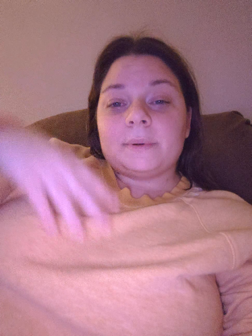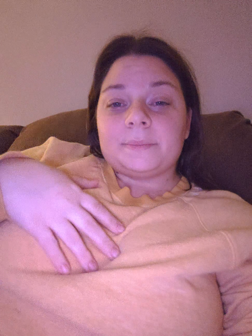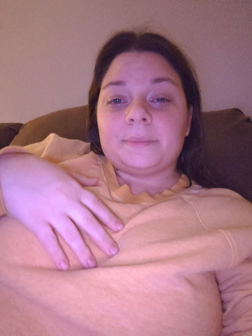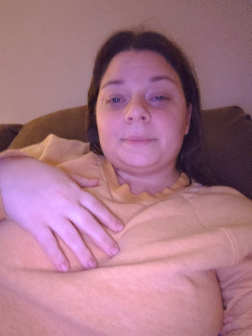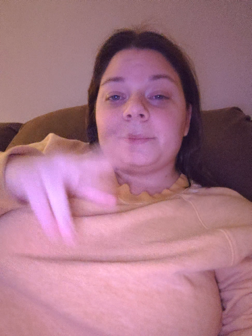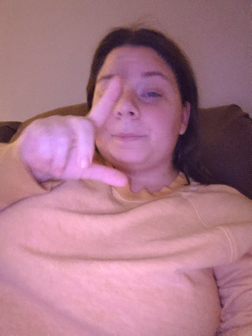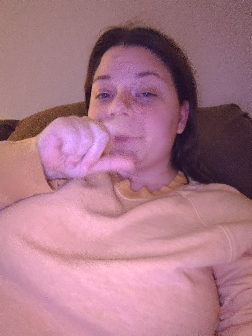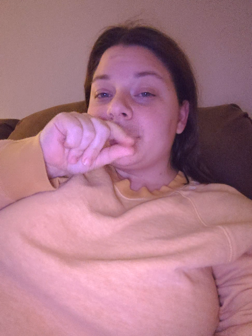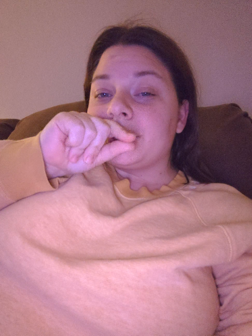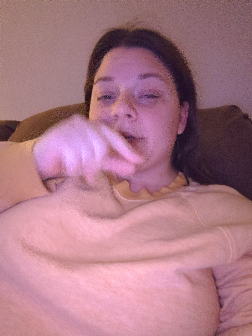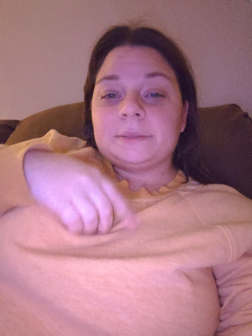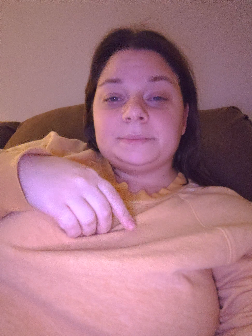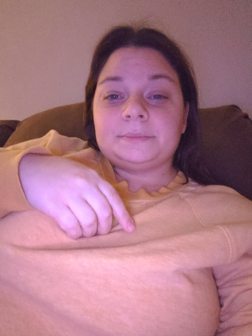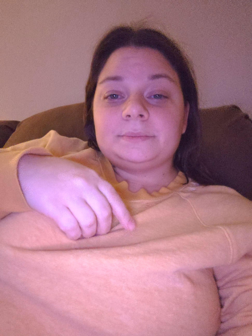bird